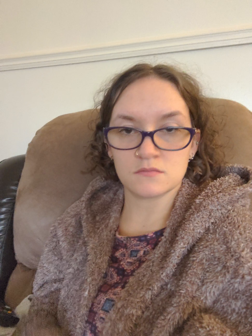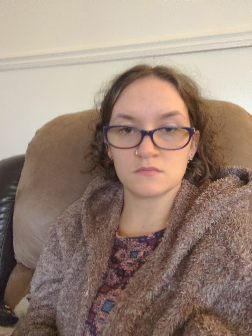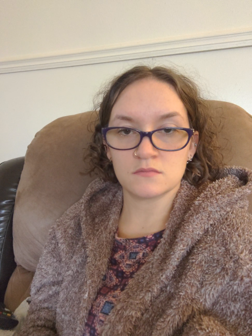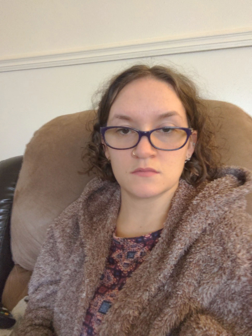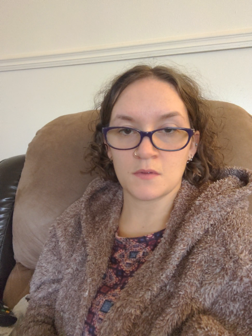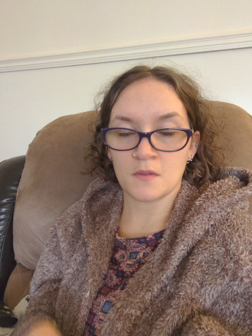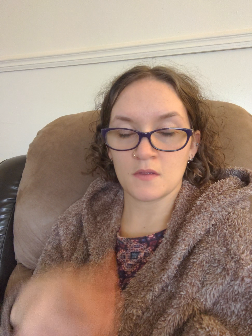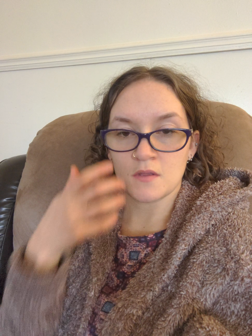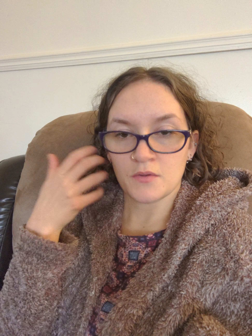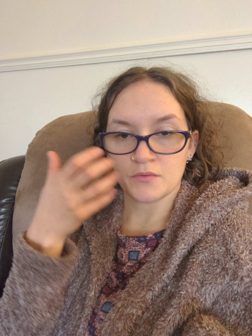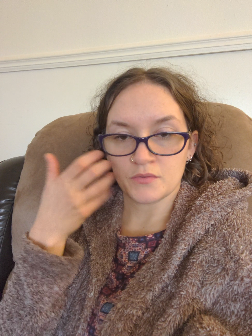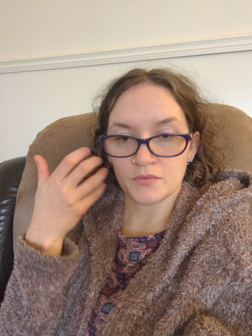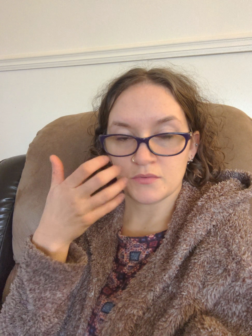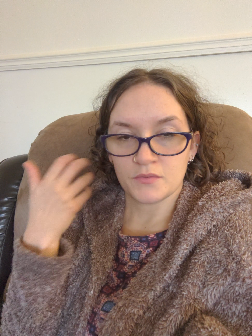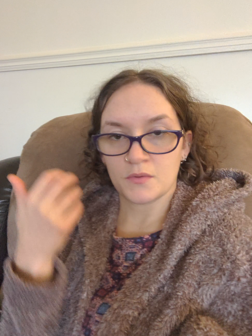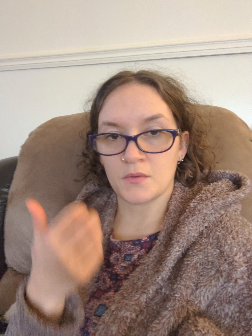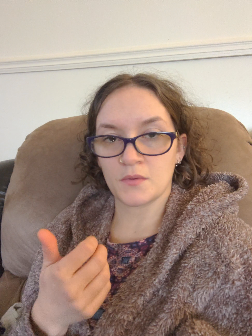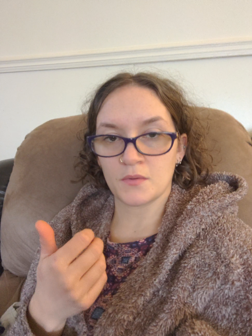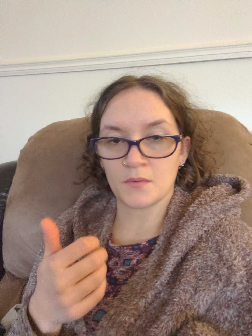tiger